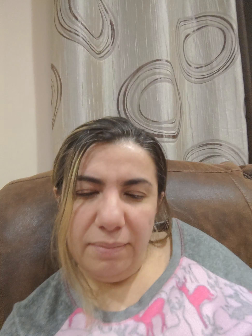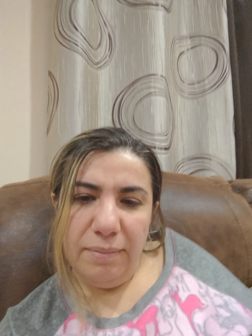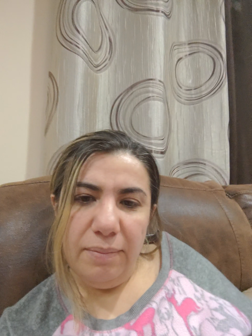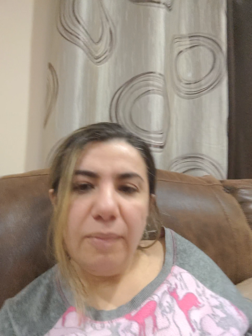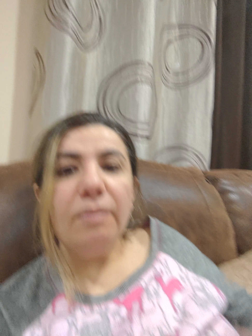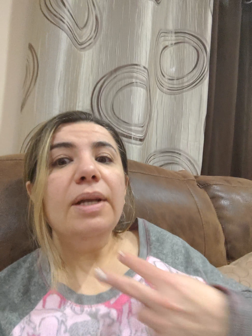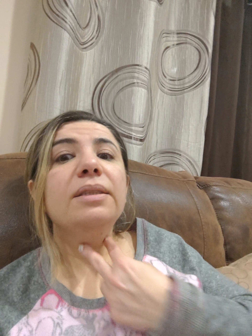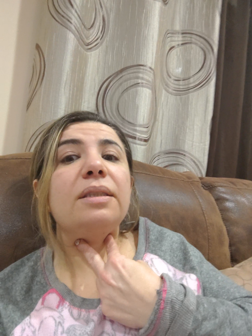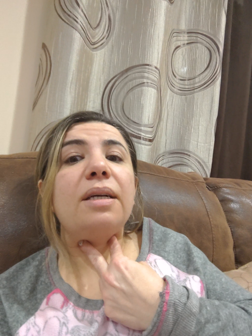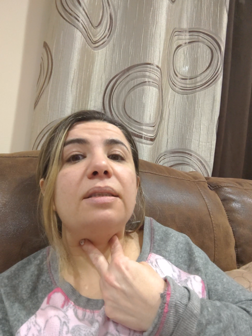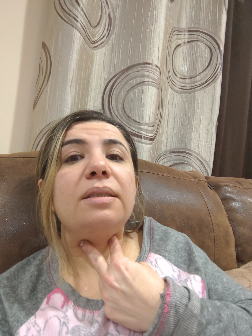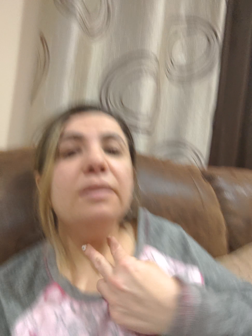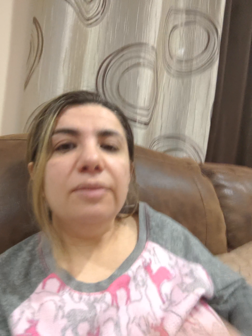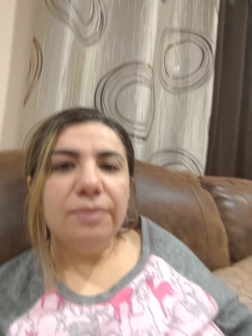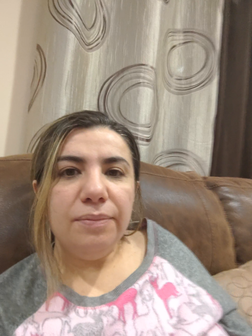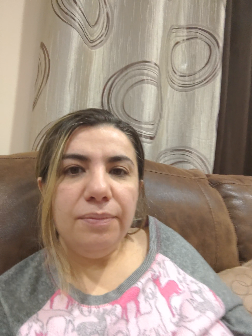stuck